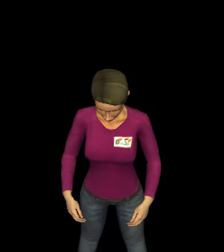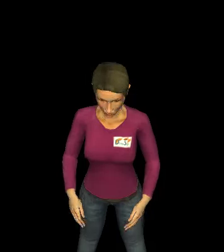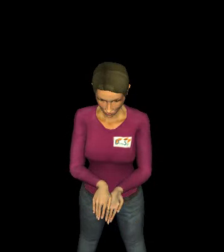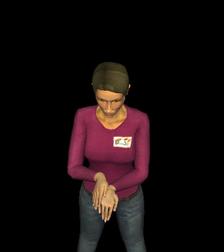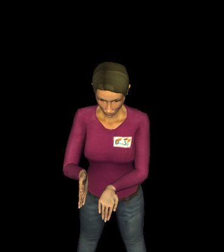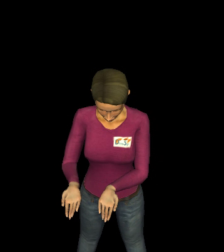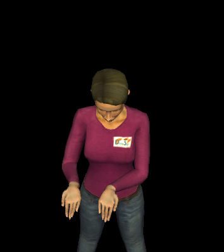نسخة